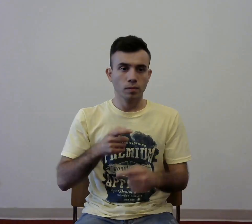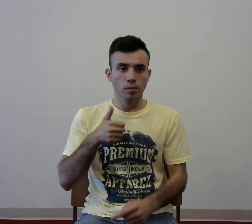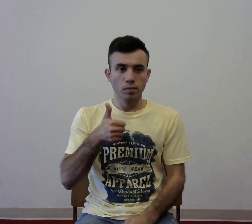yaxşı